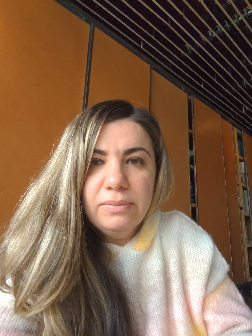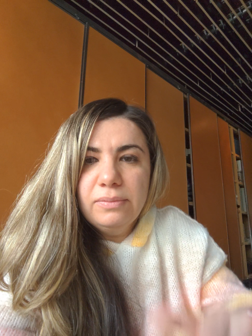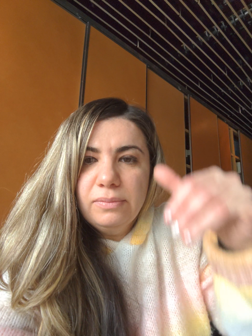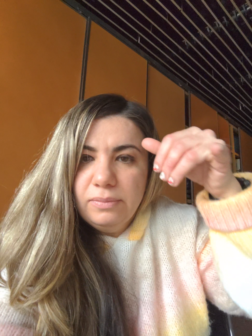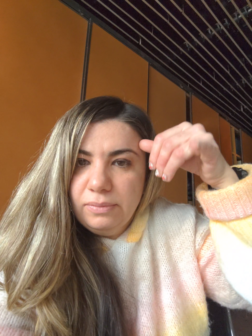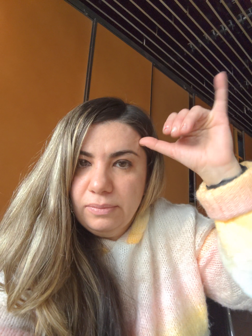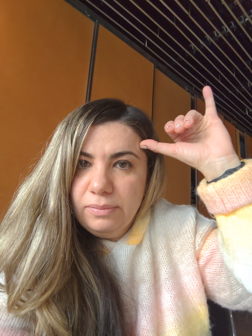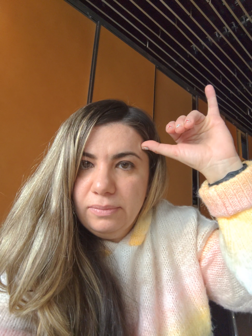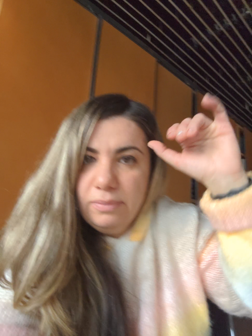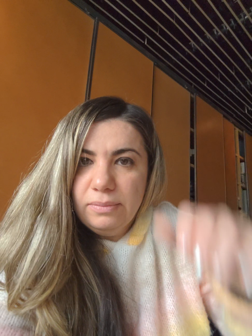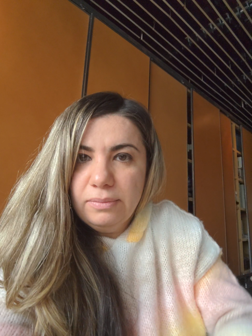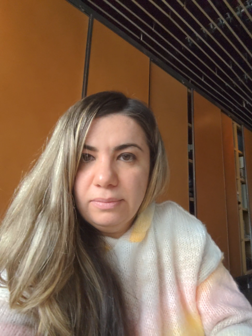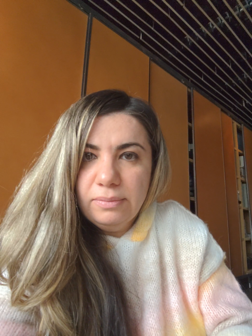cow